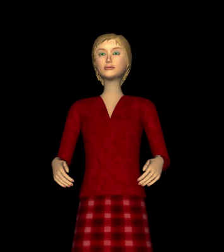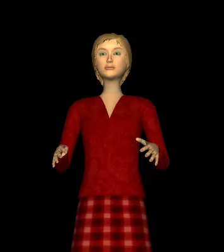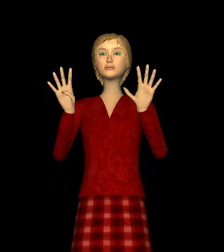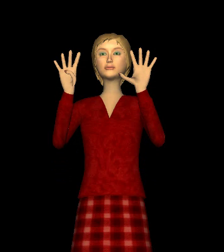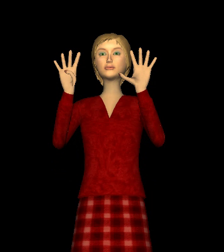9